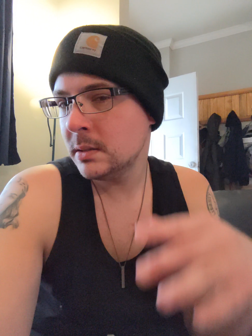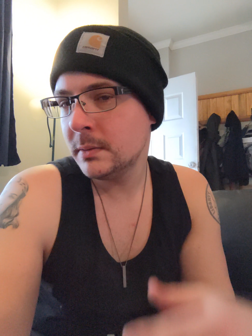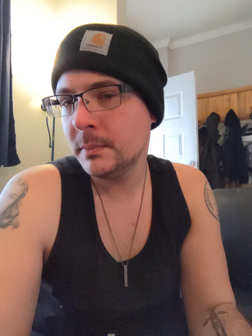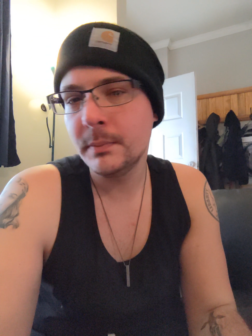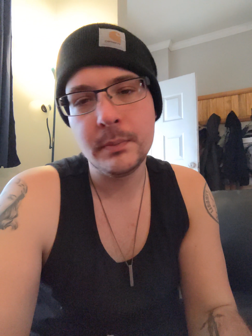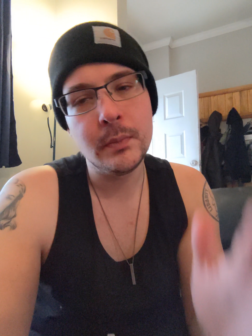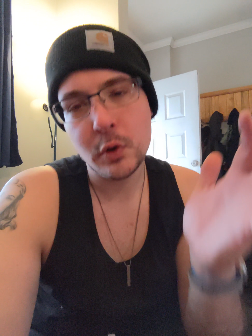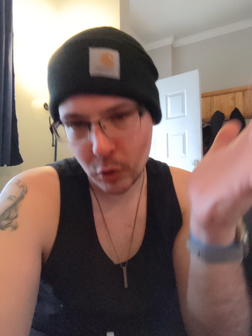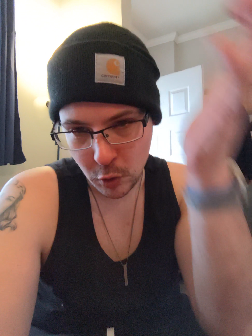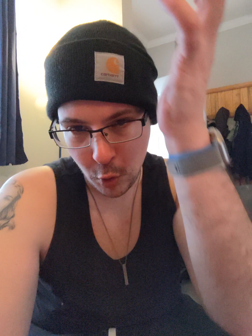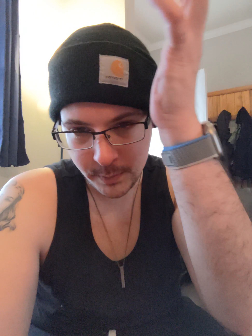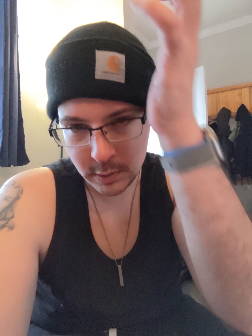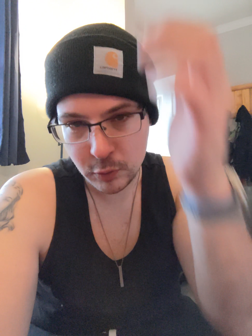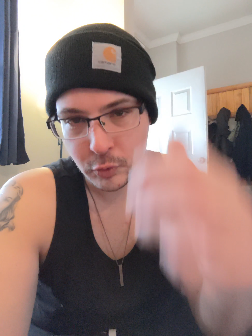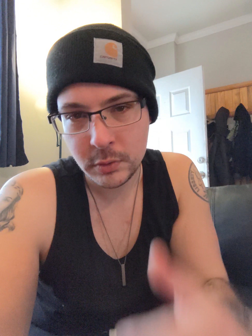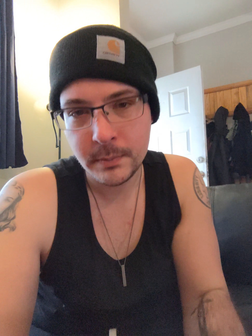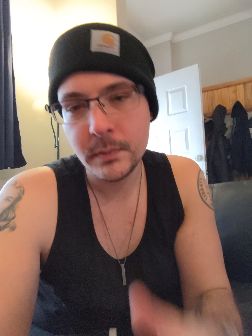garbage